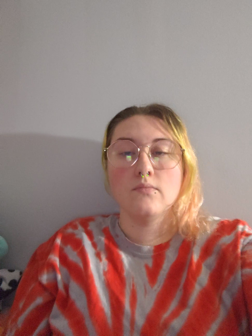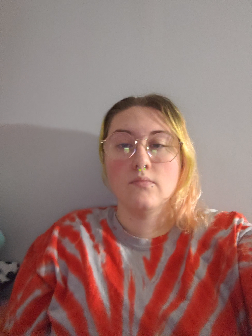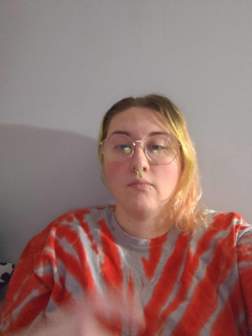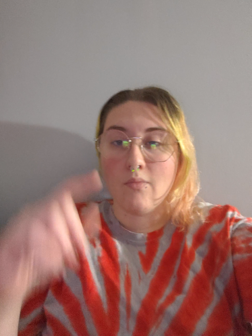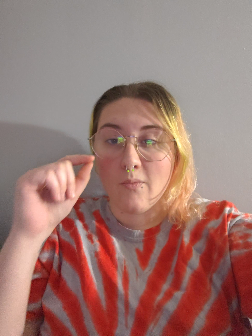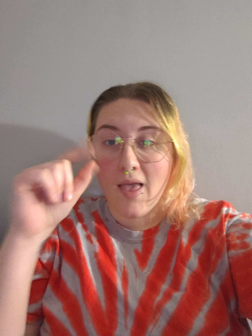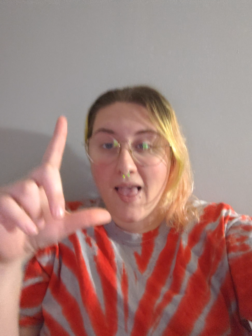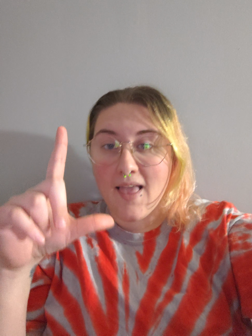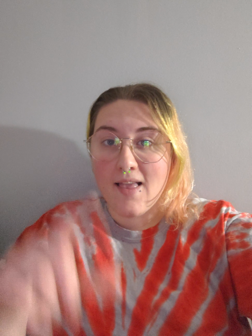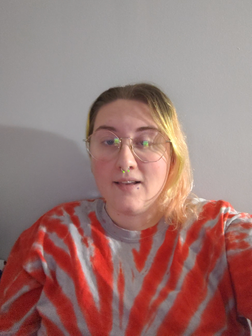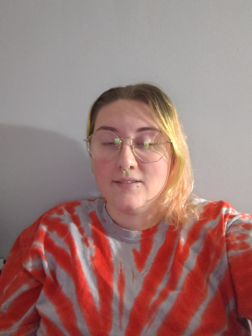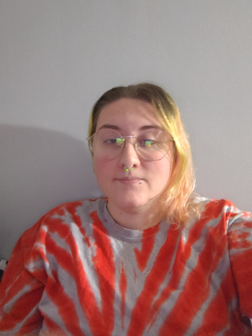wake